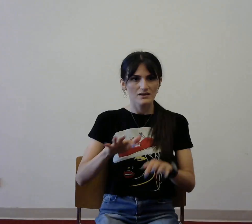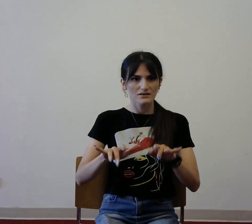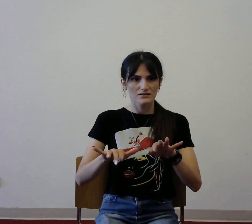kompüter